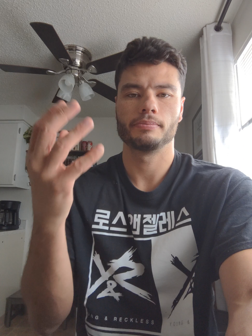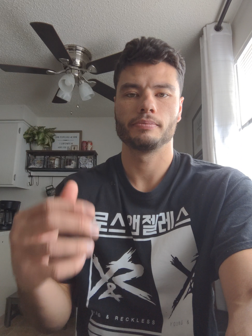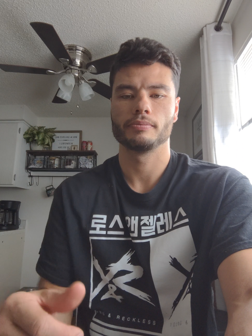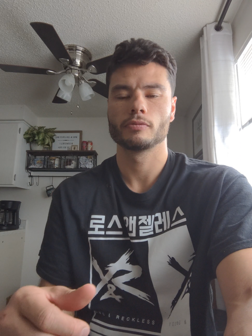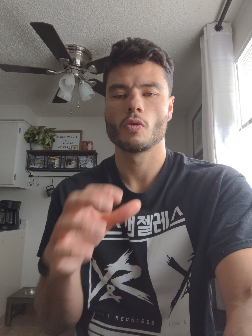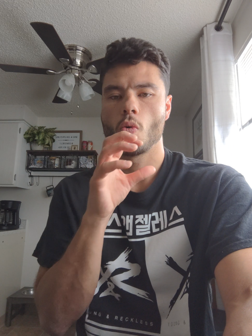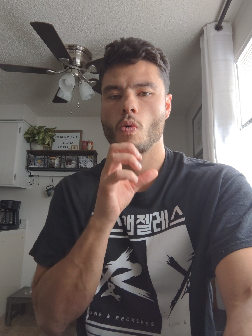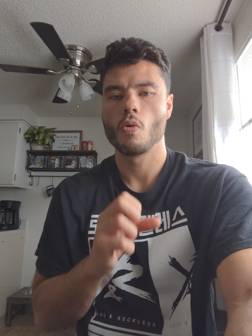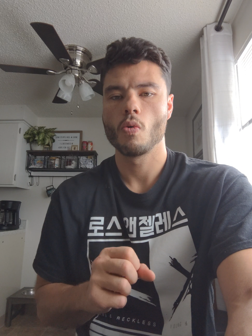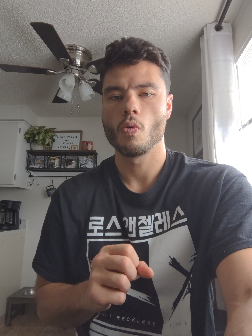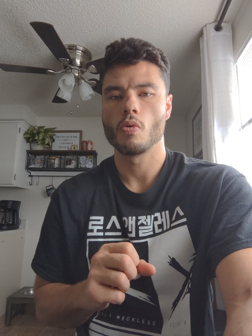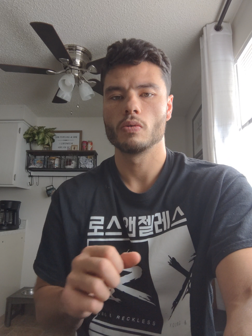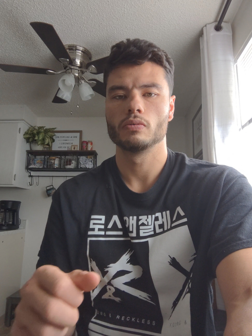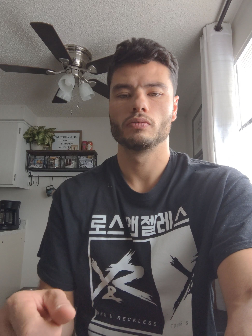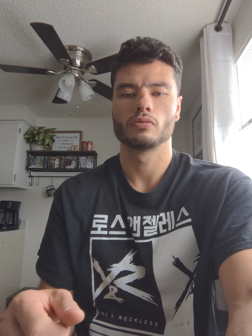old